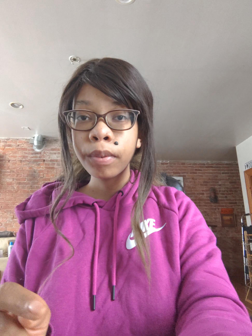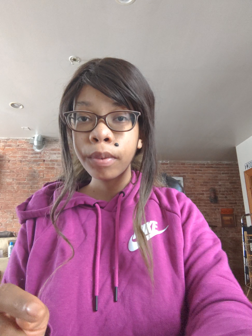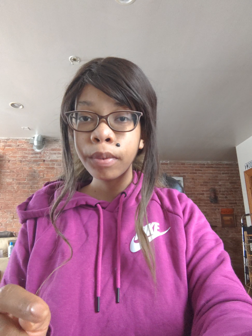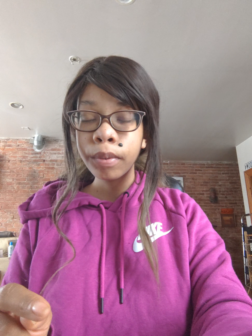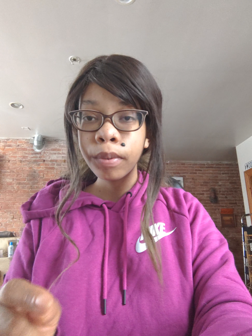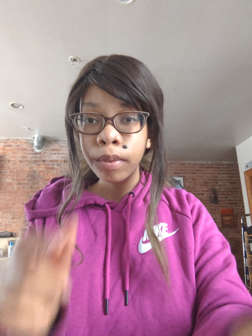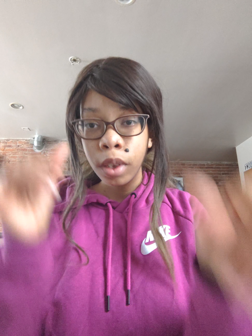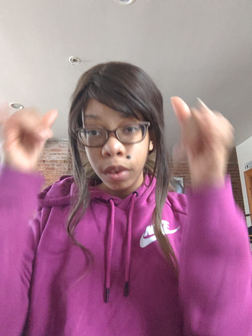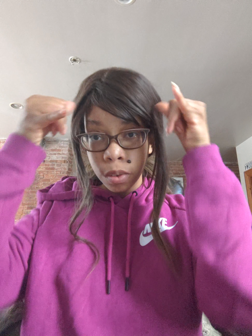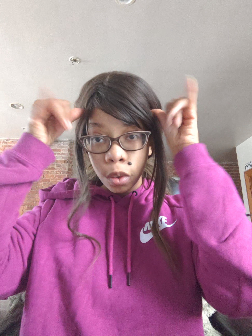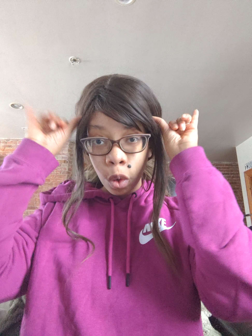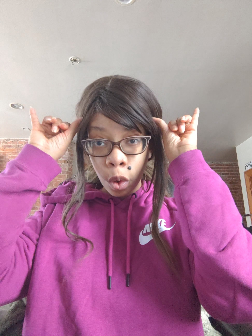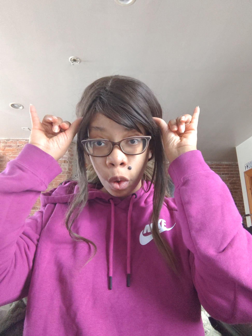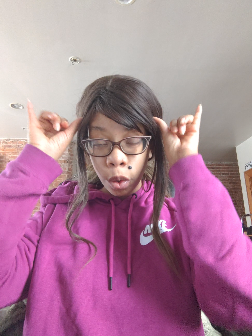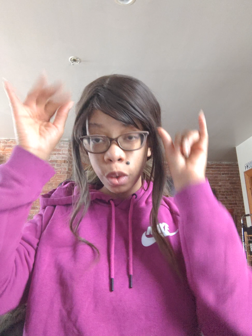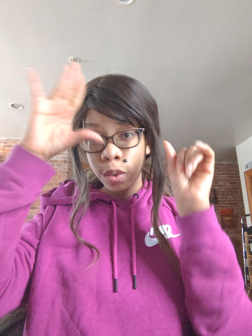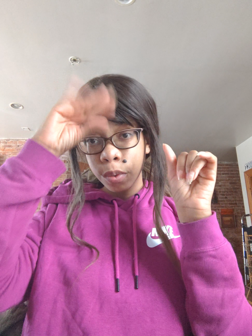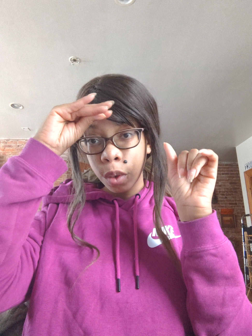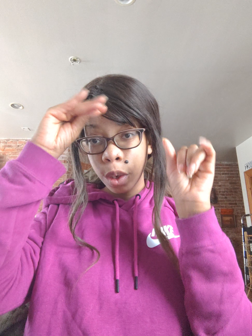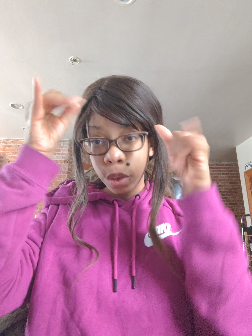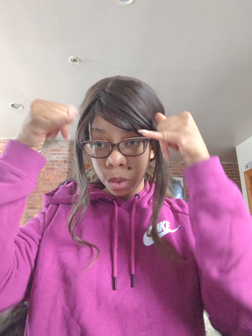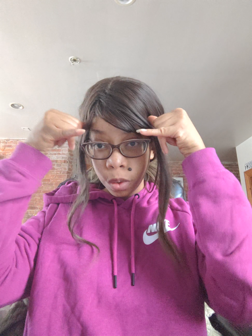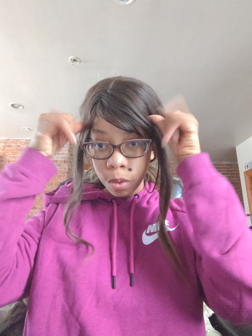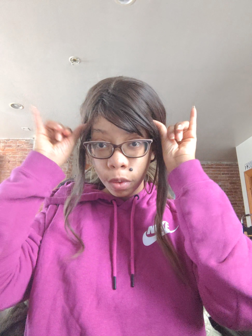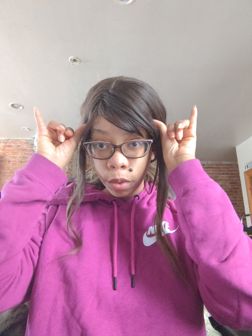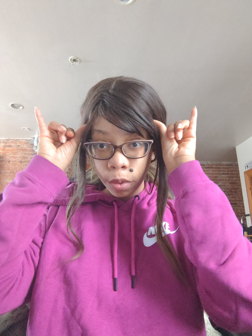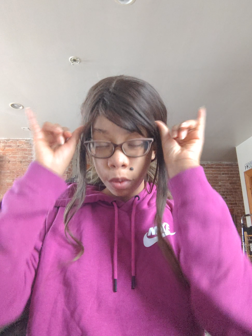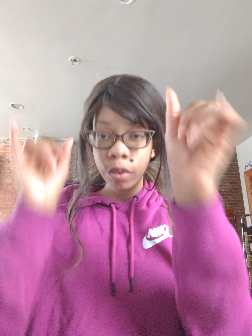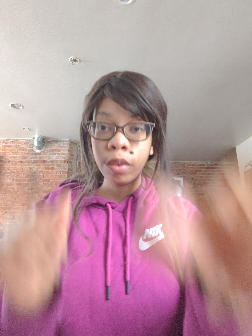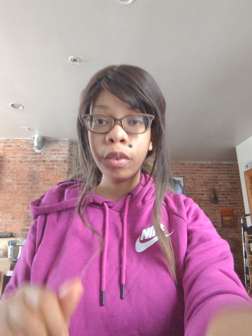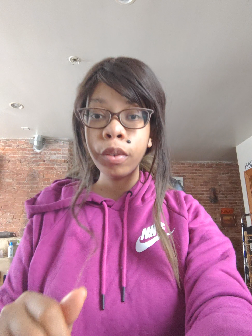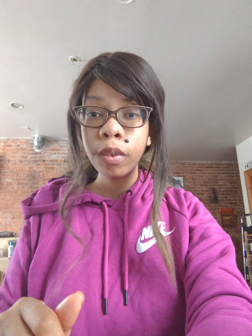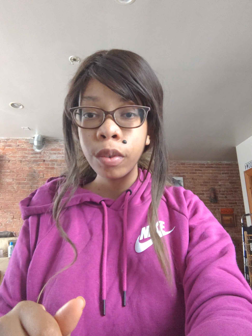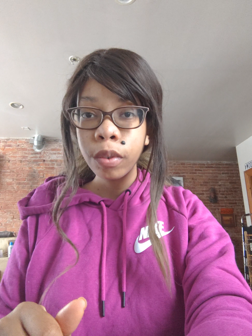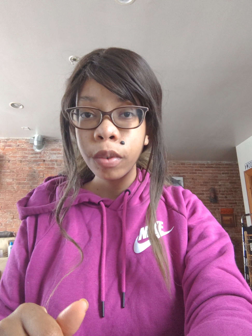cowboy